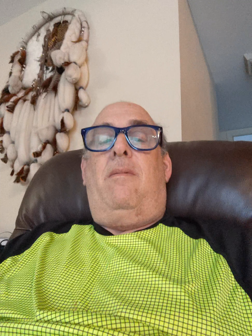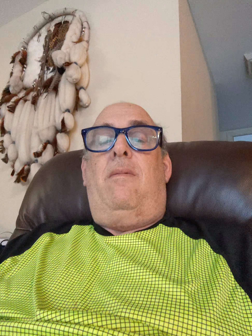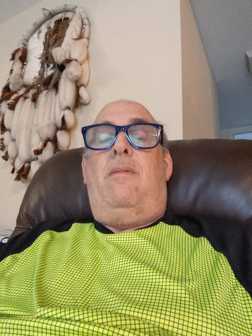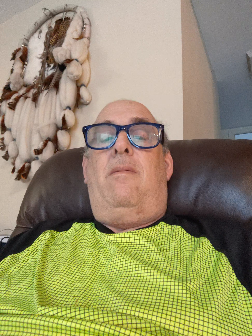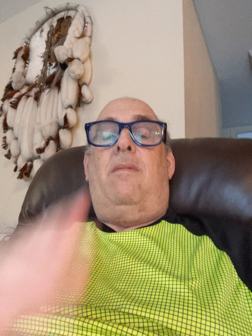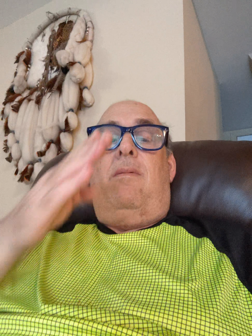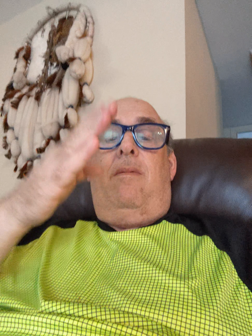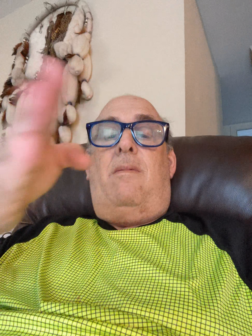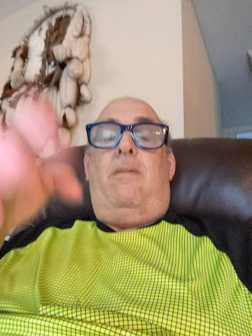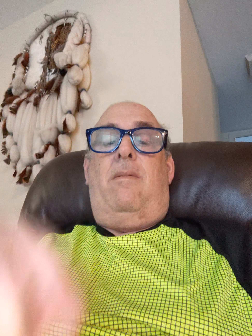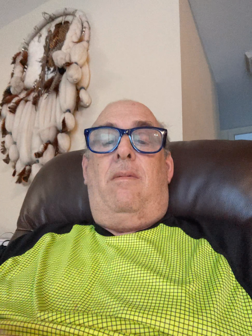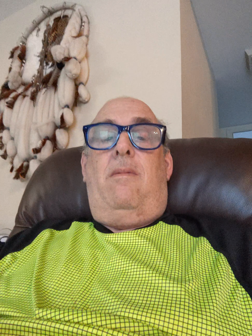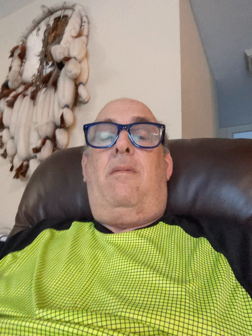after